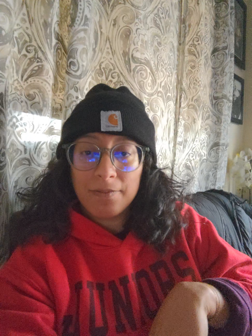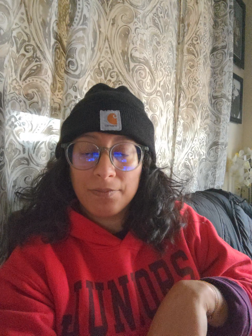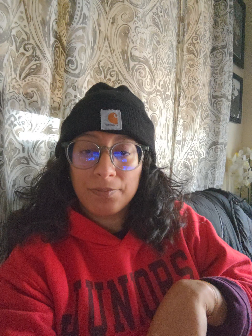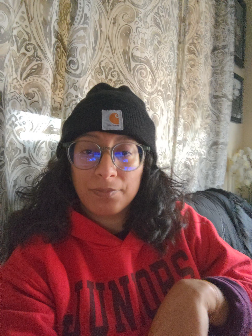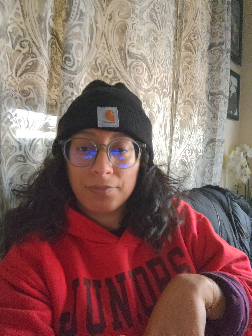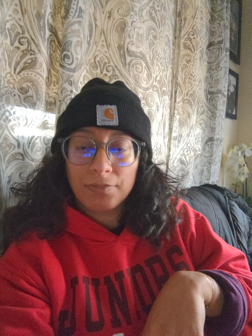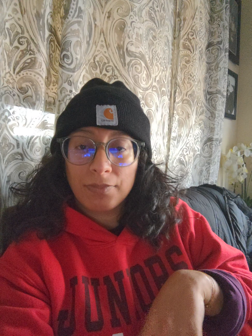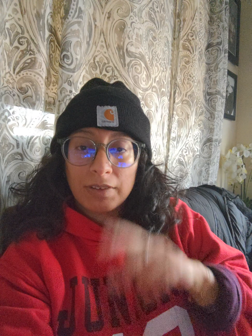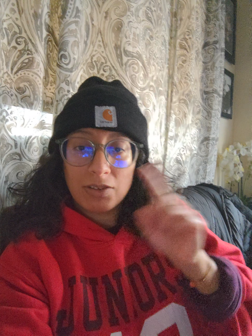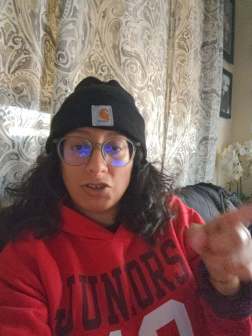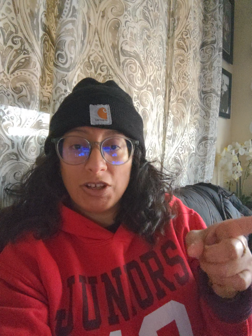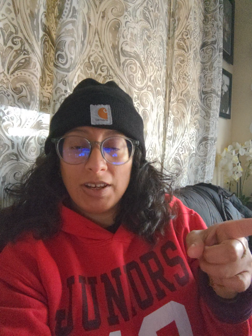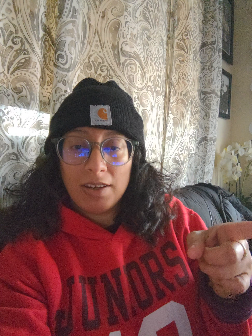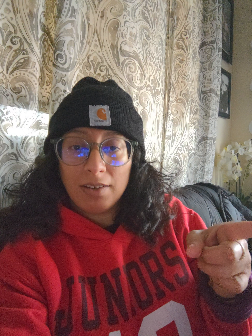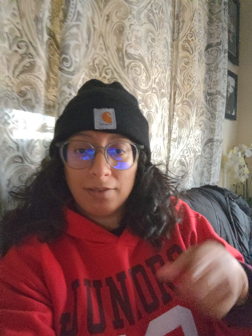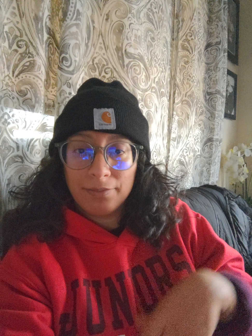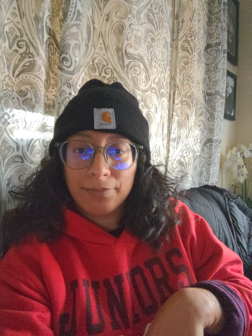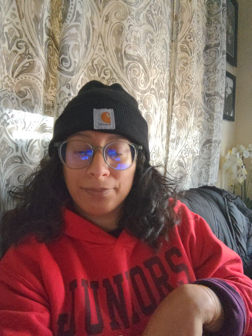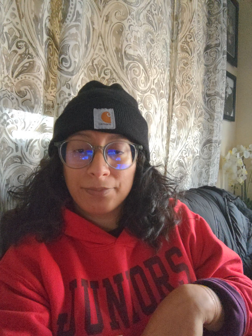he/she/it